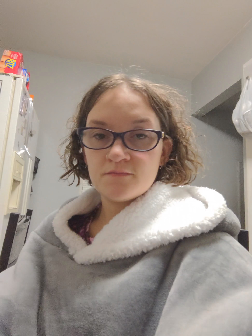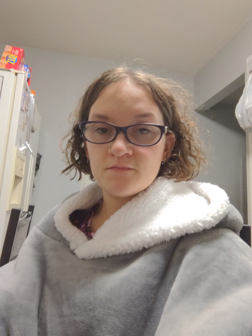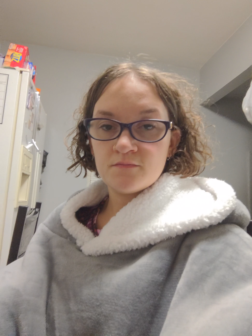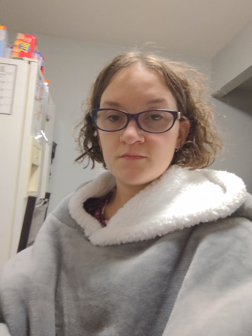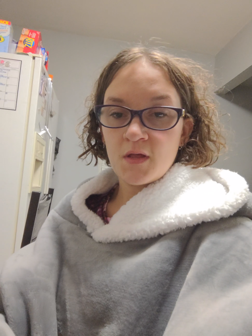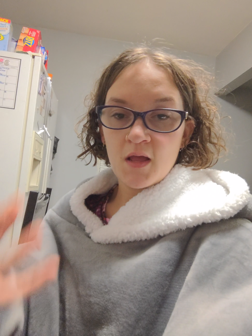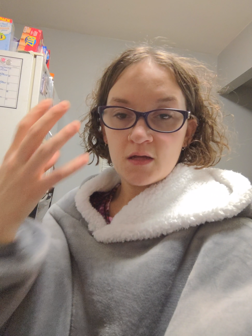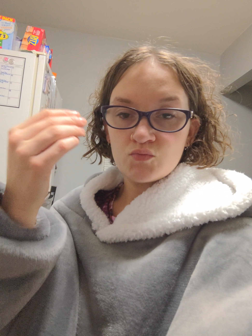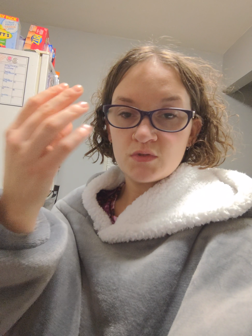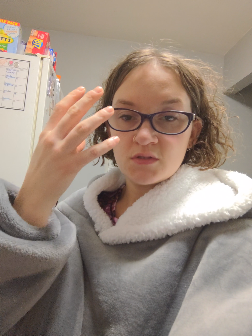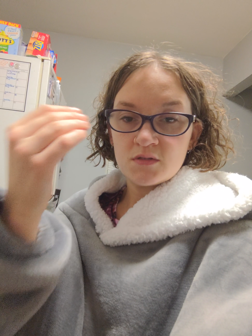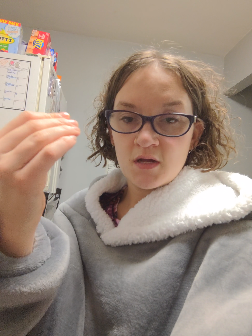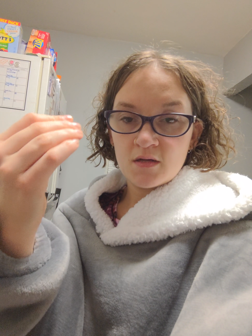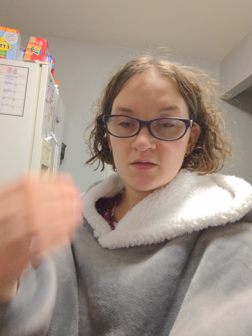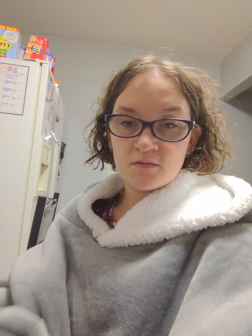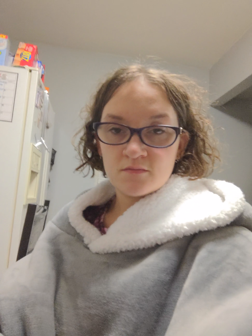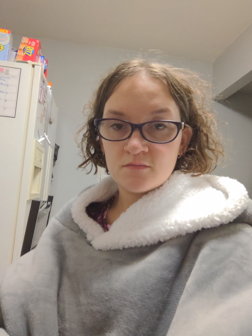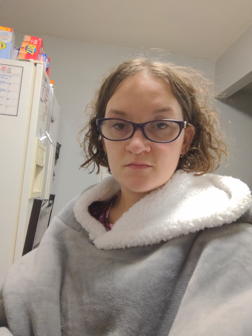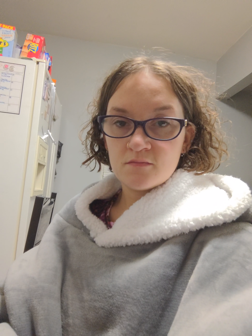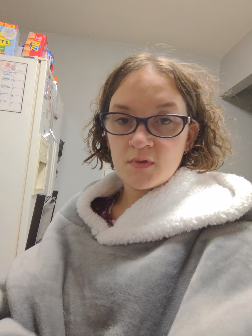outside